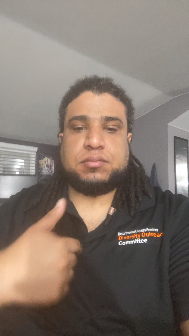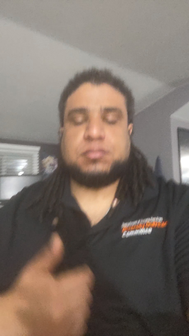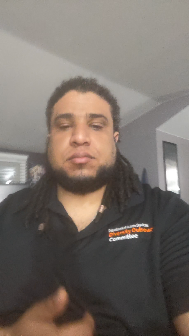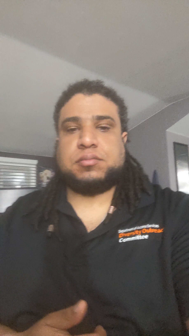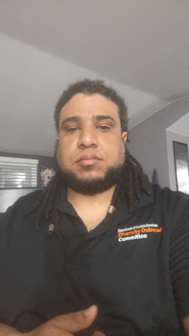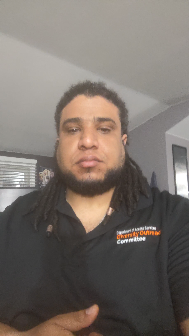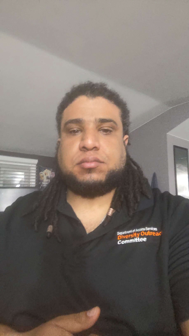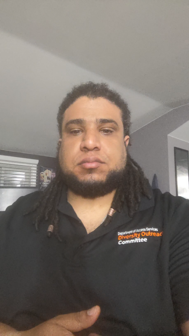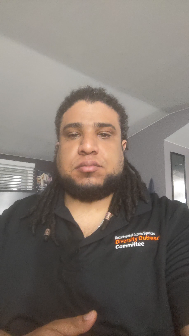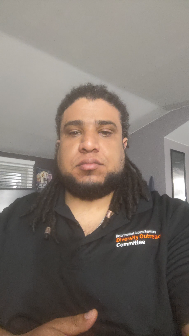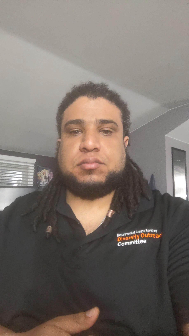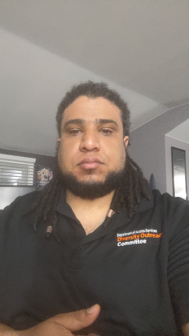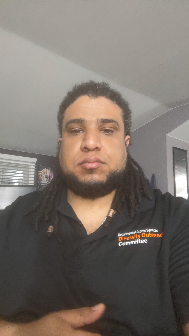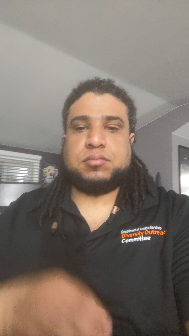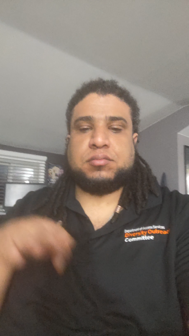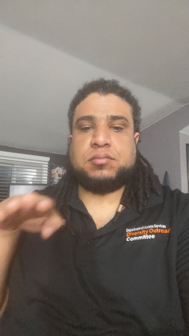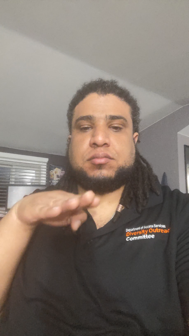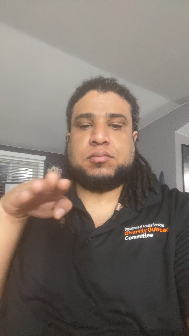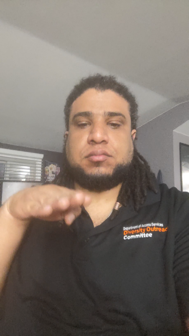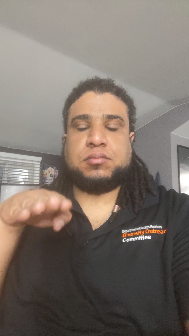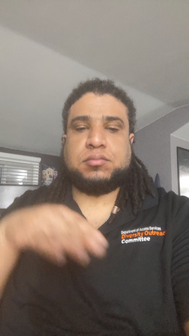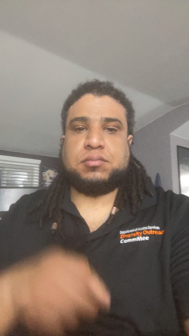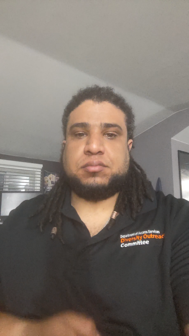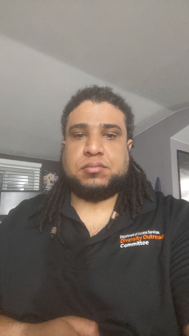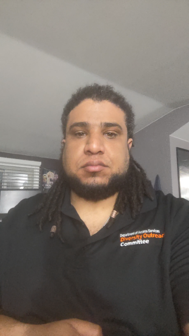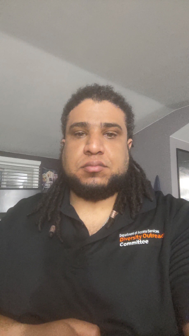boots